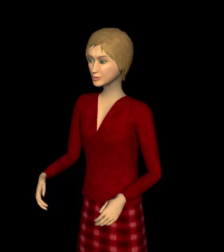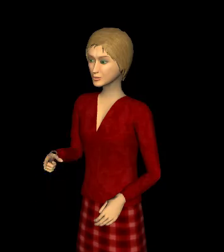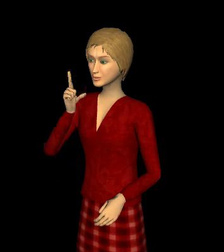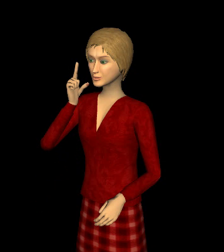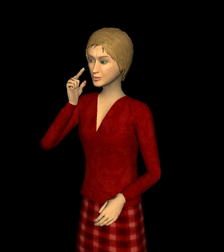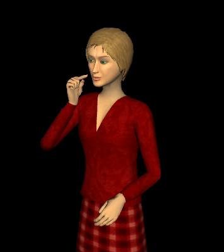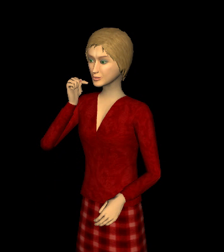أب